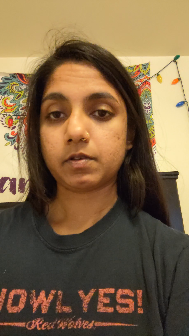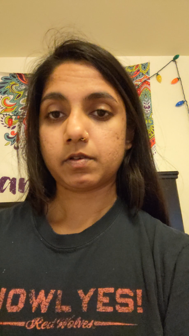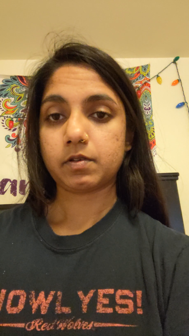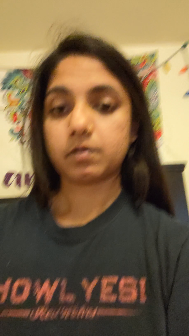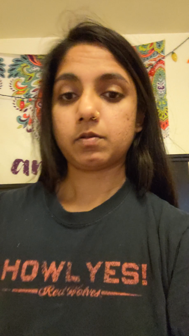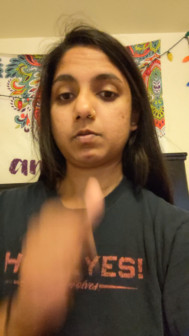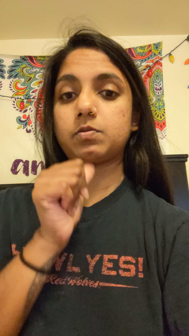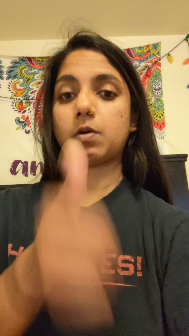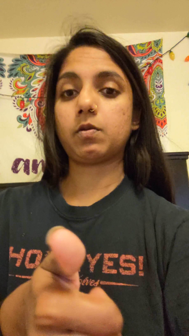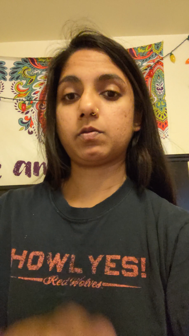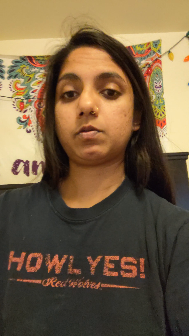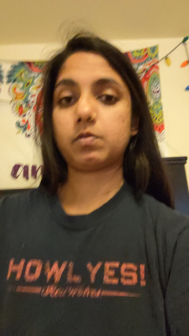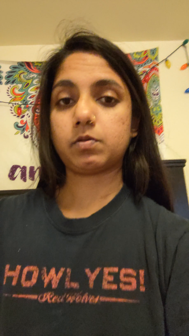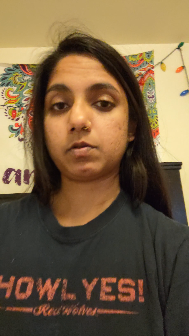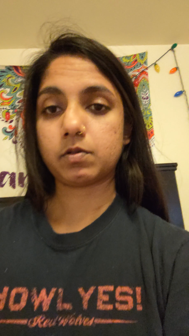don't